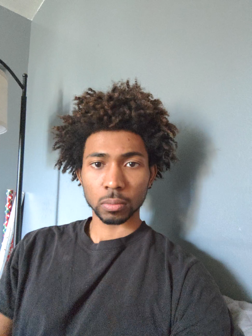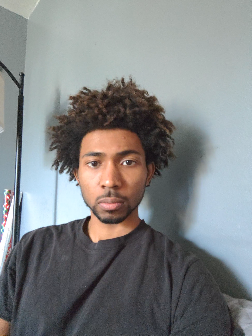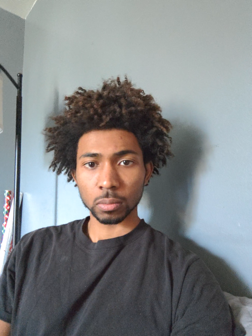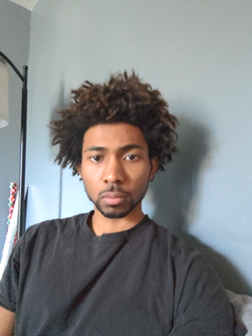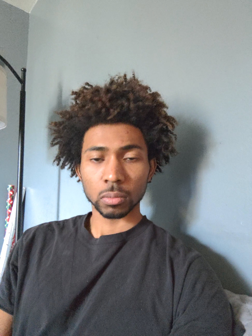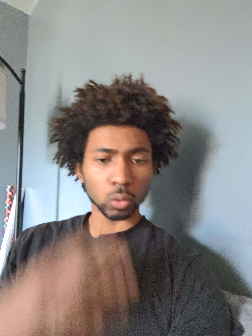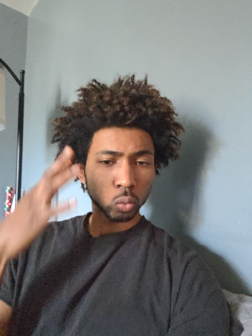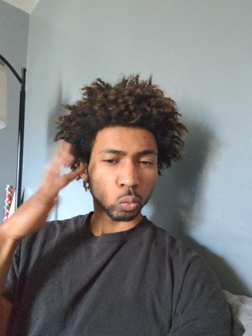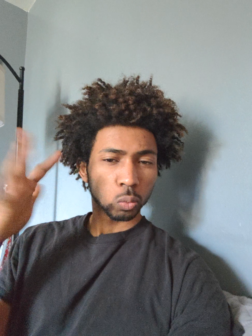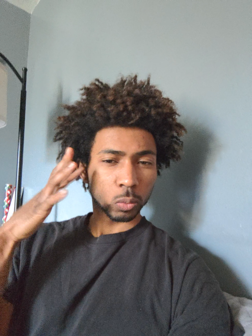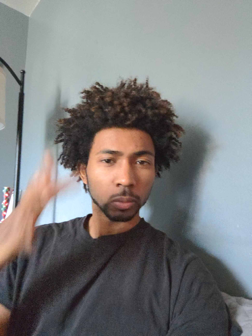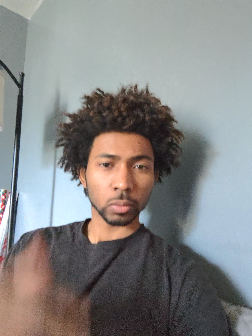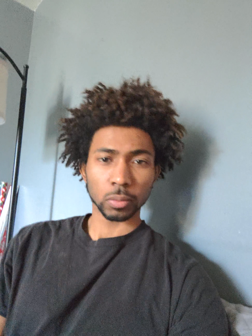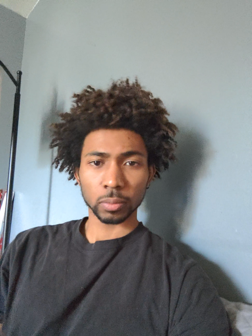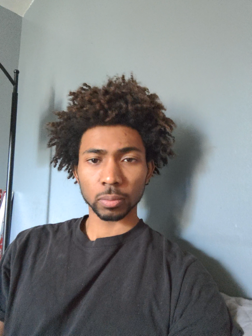loud